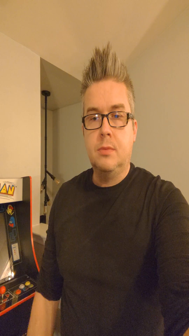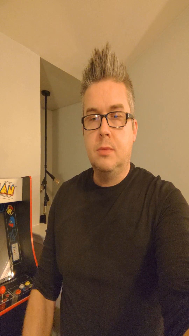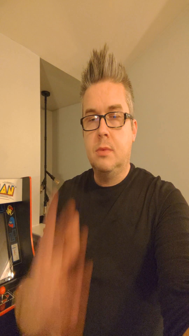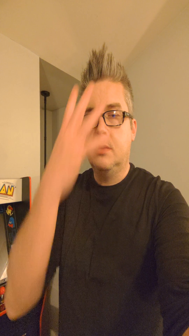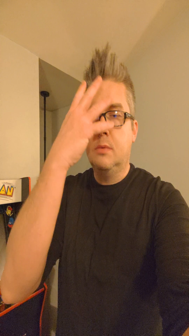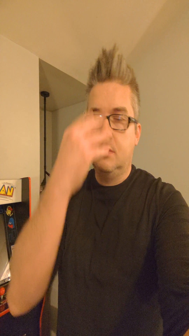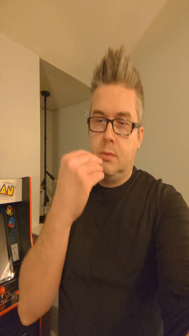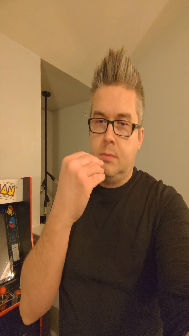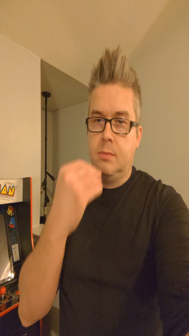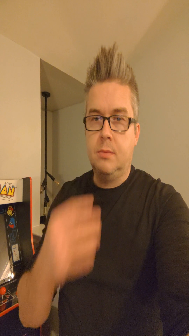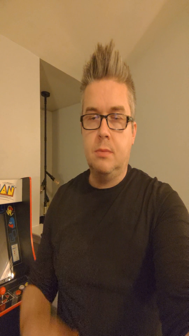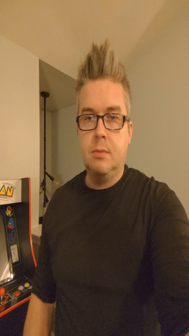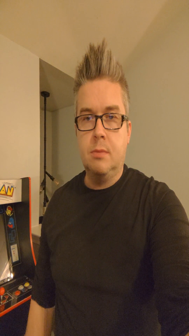sleep